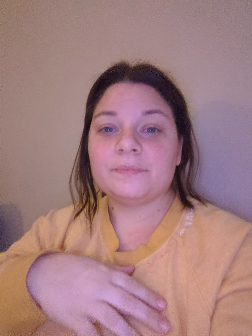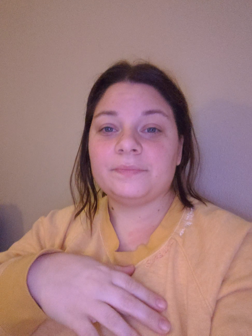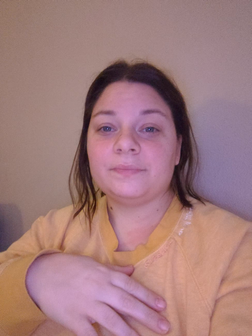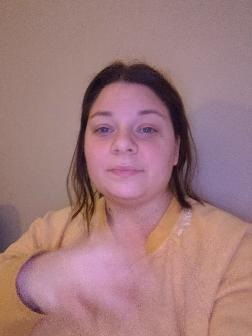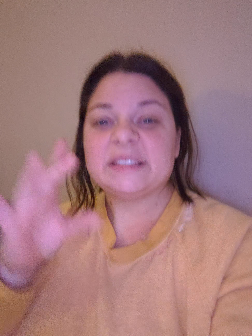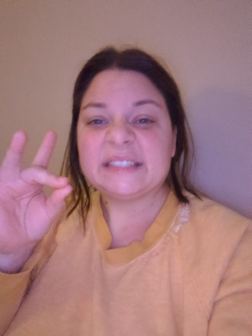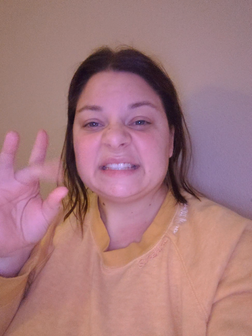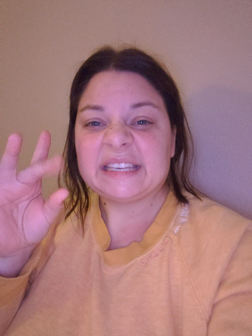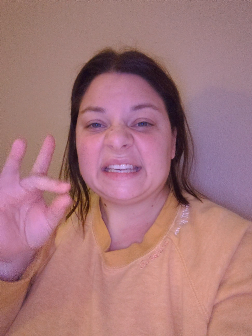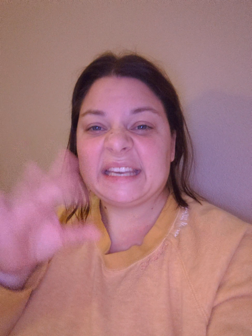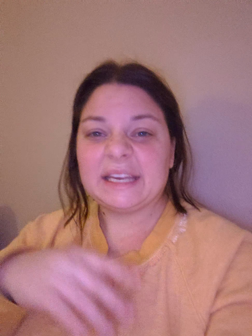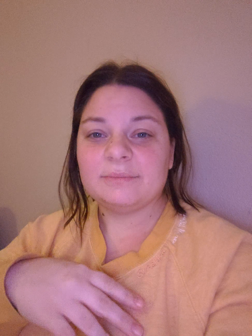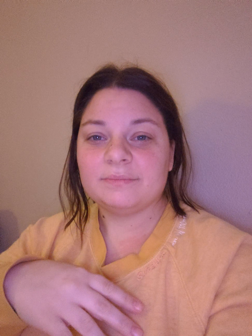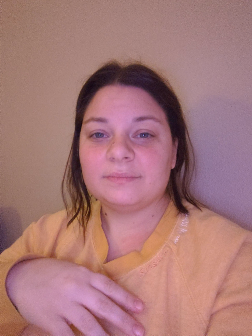sticky